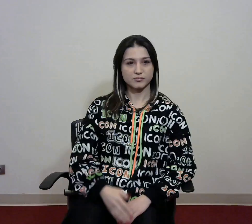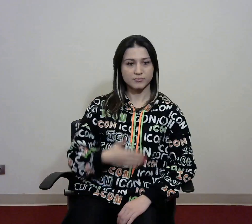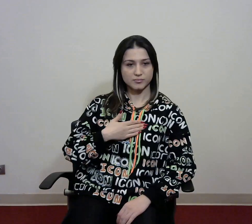mən